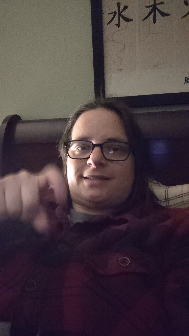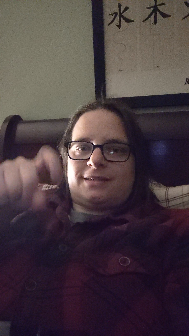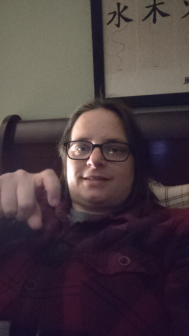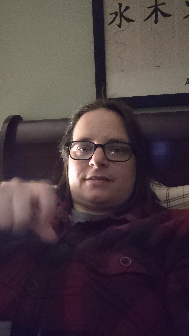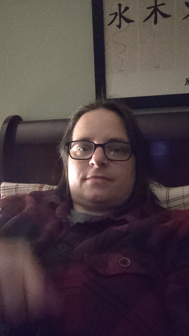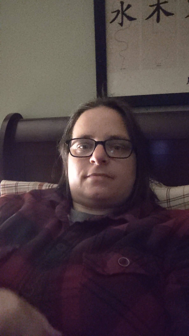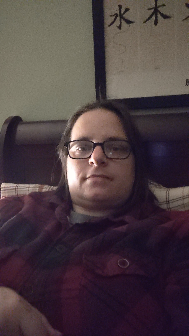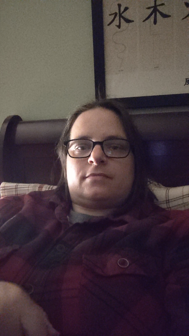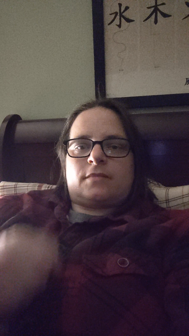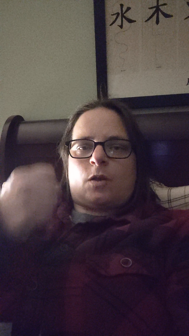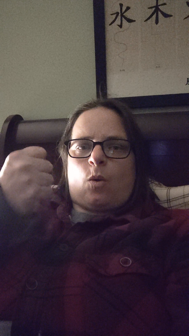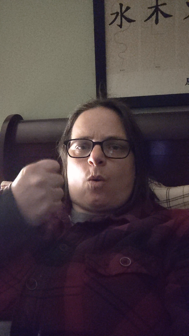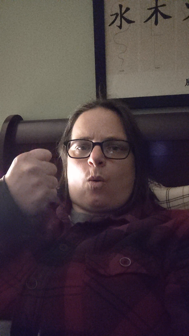hold